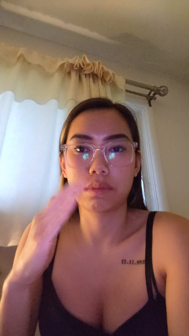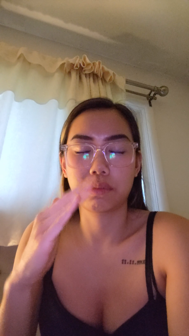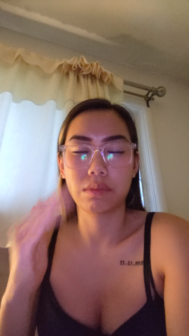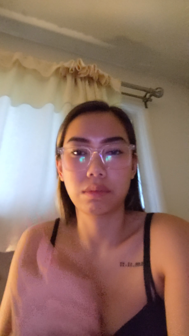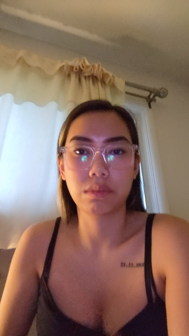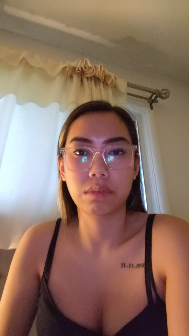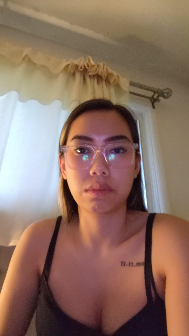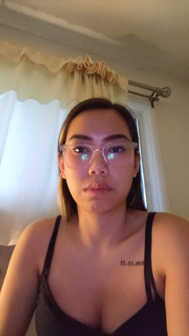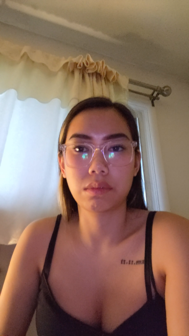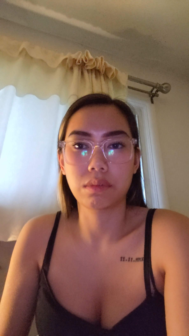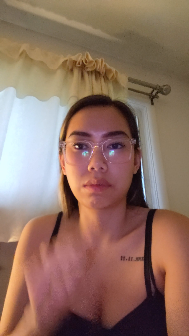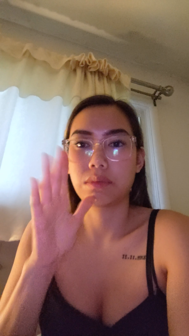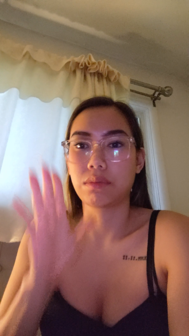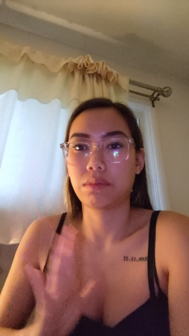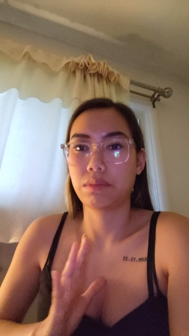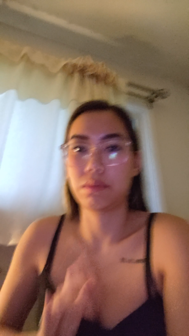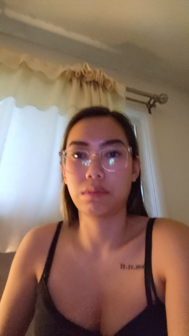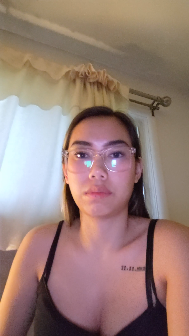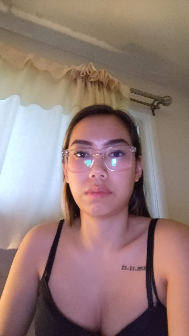lady